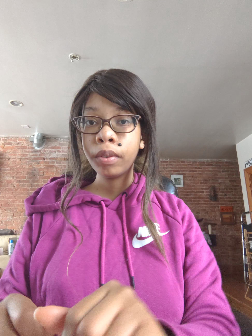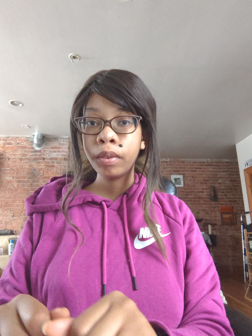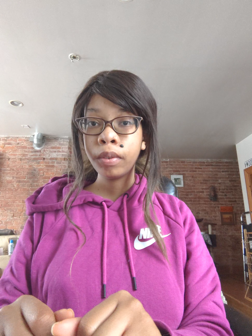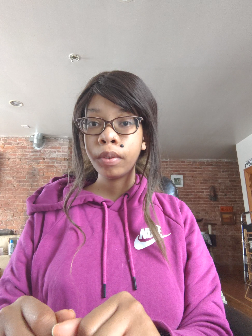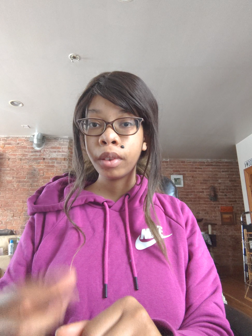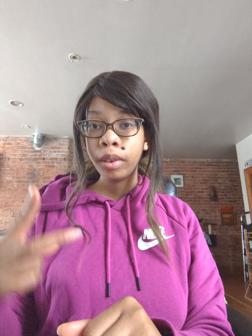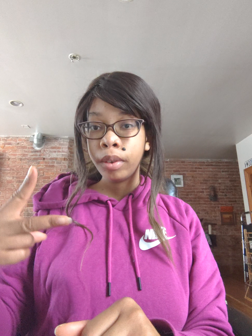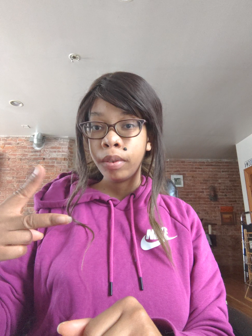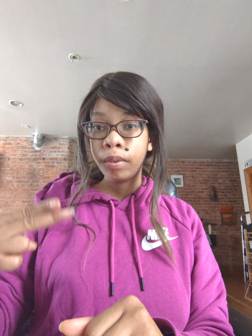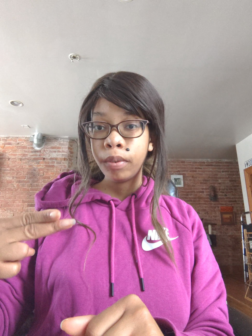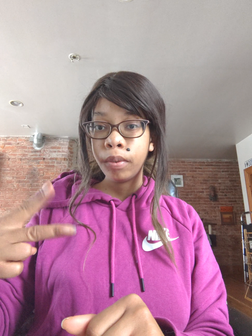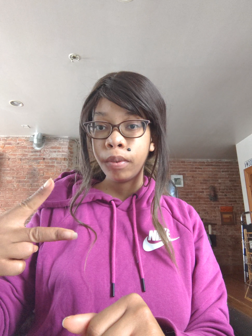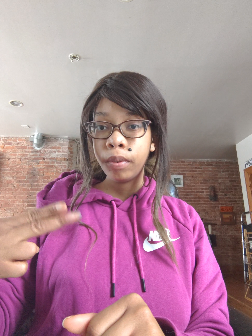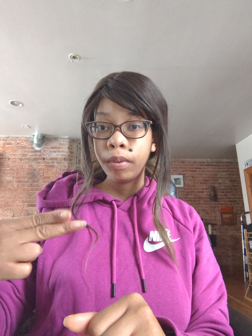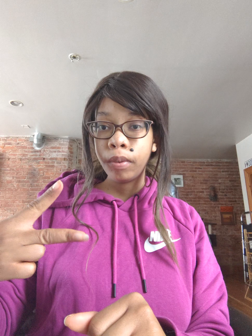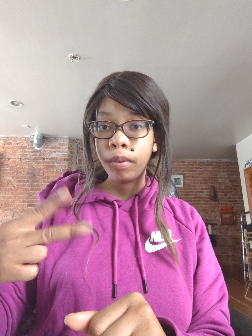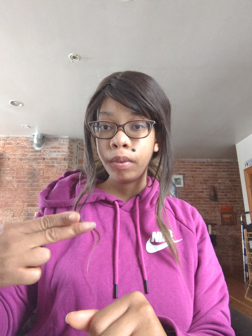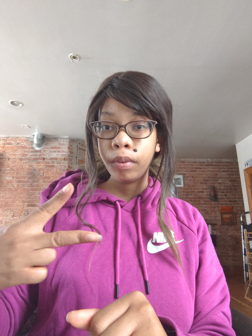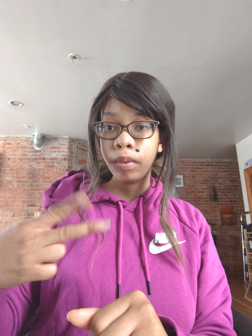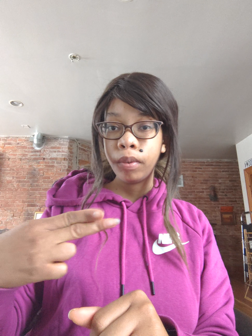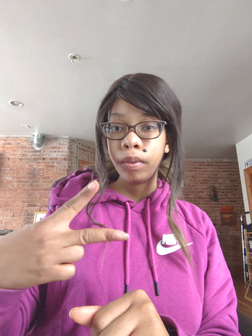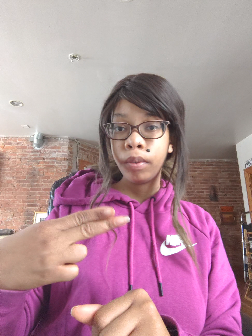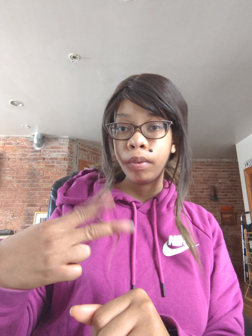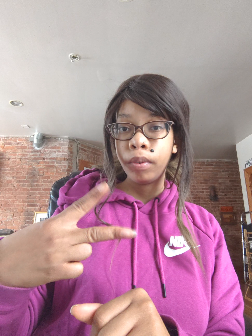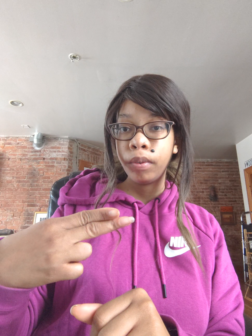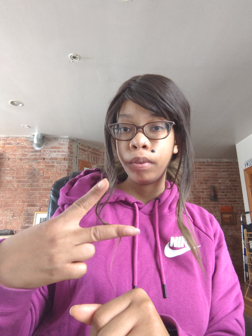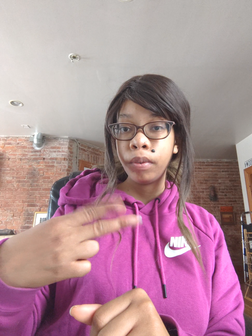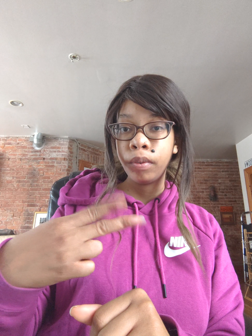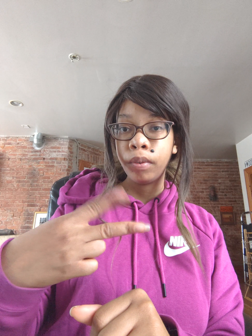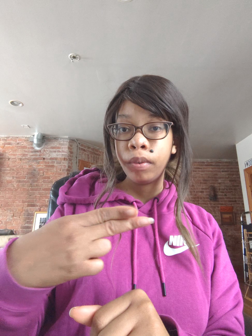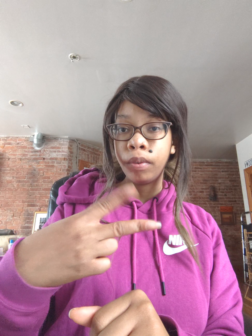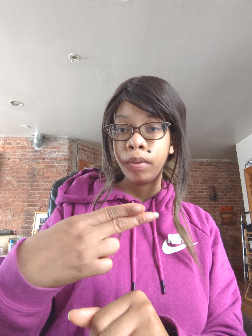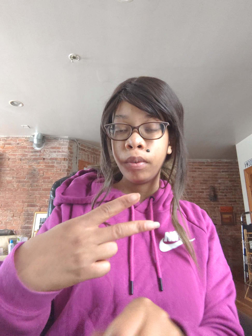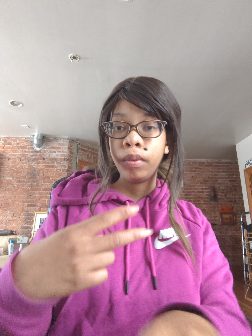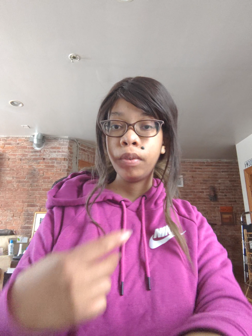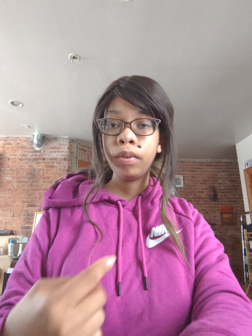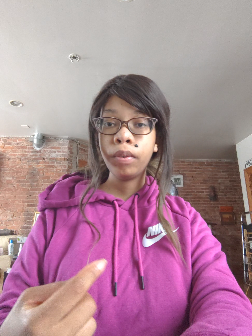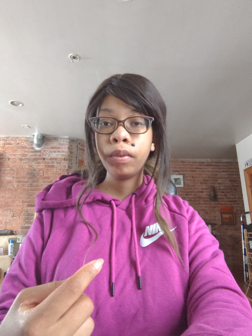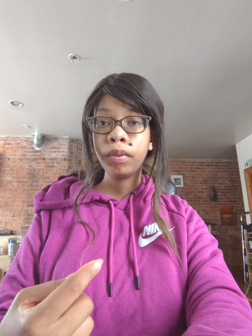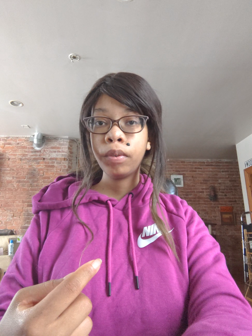scissors